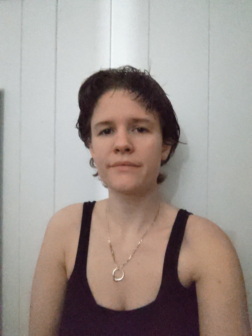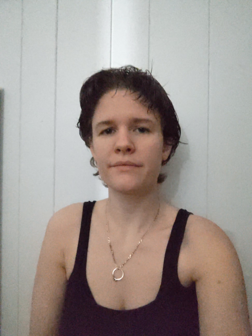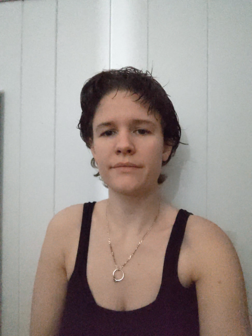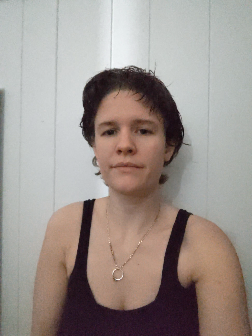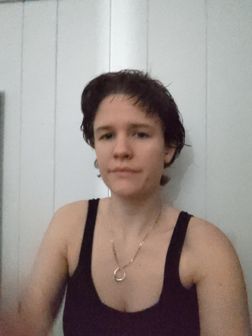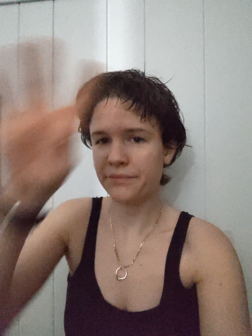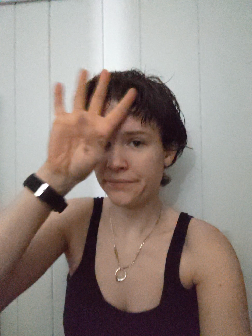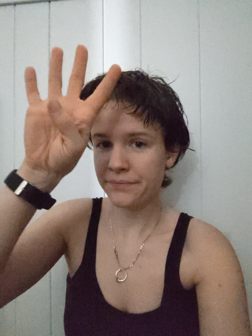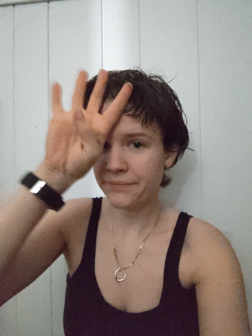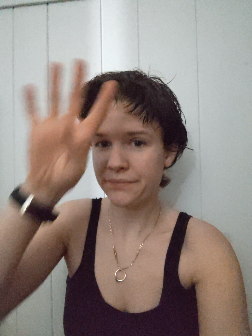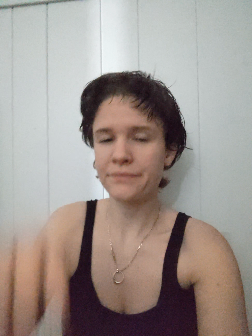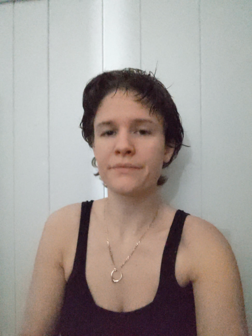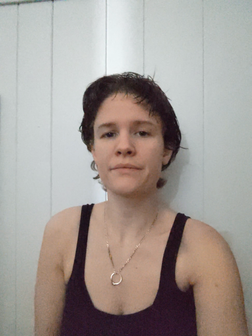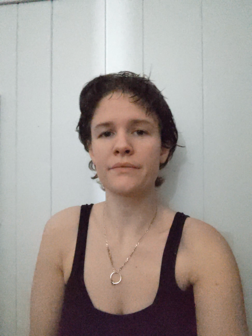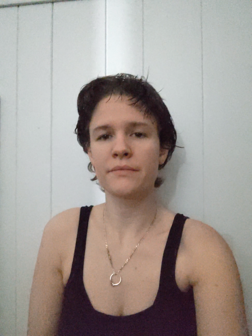fireman